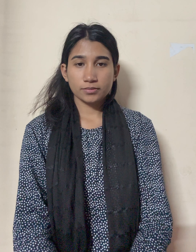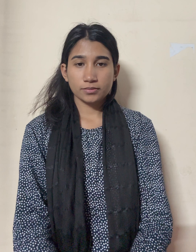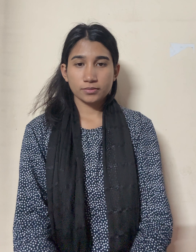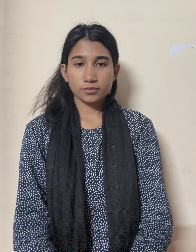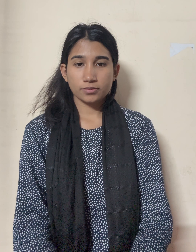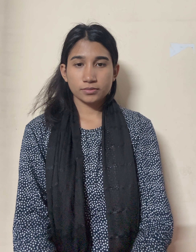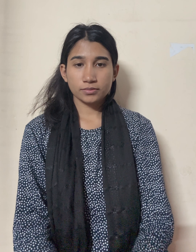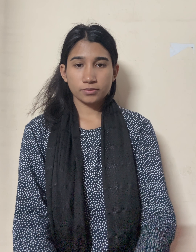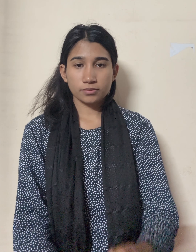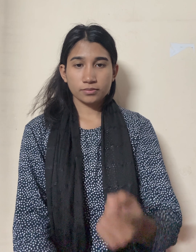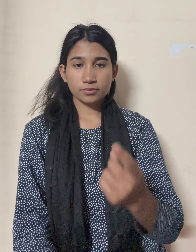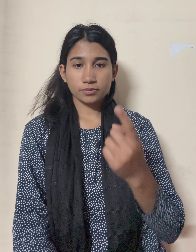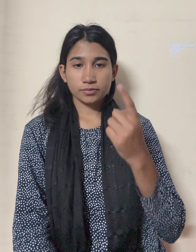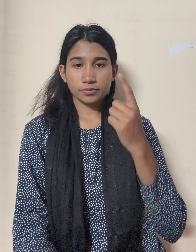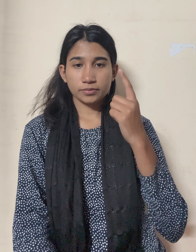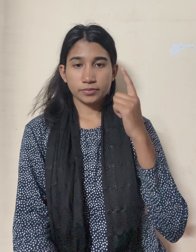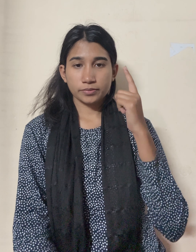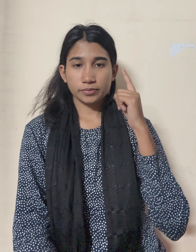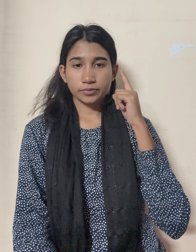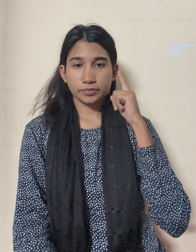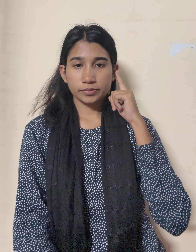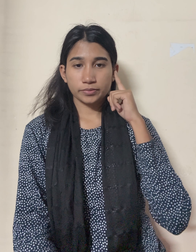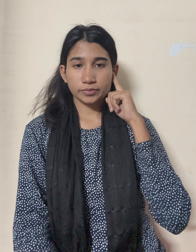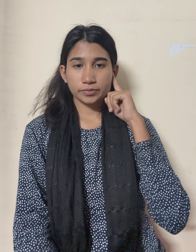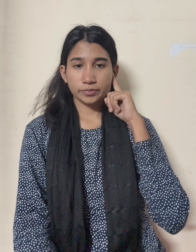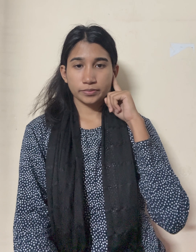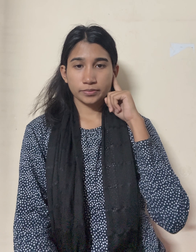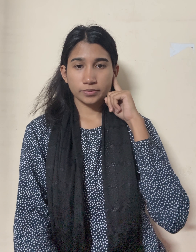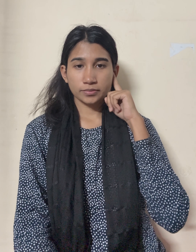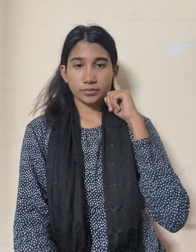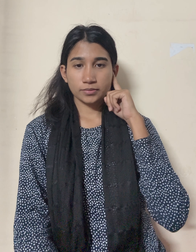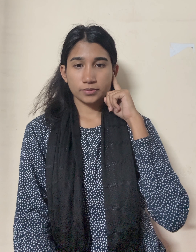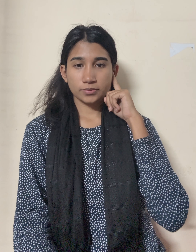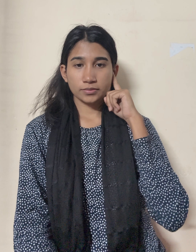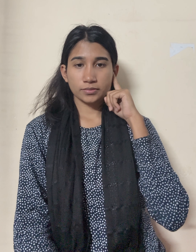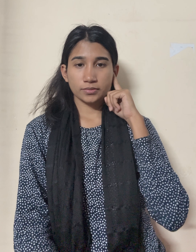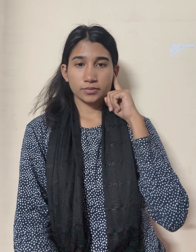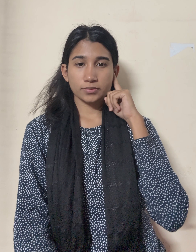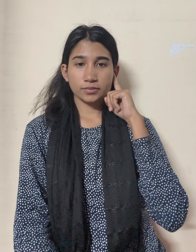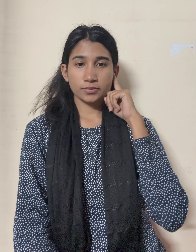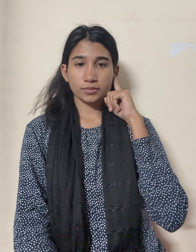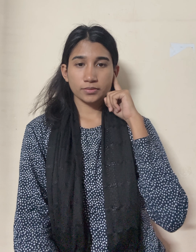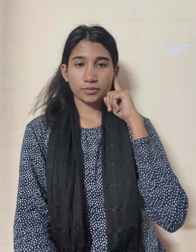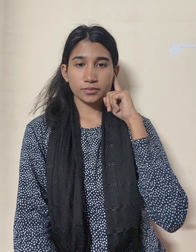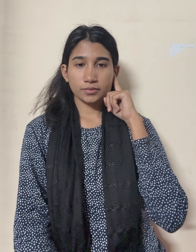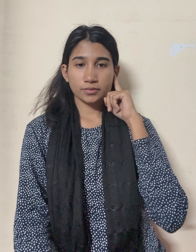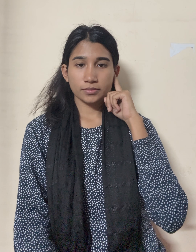শোনা